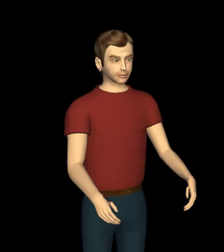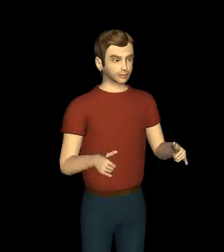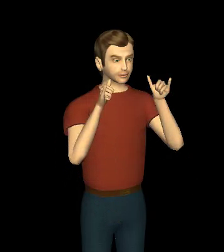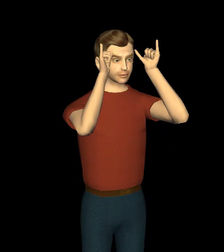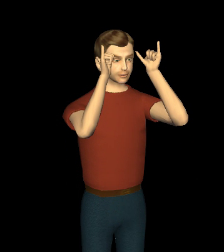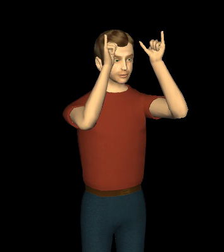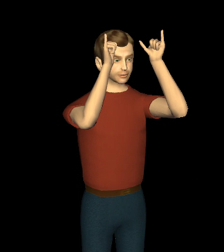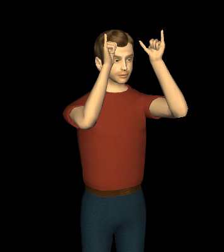لحم بقر